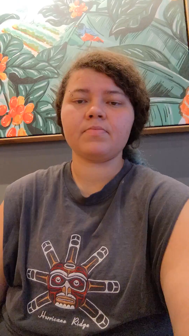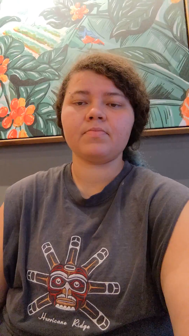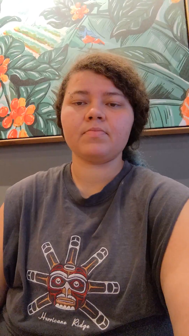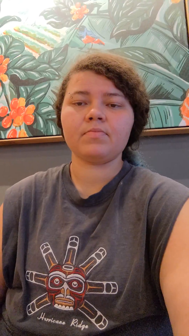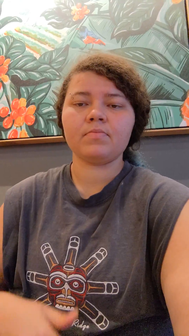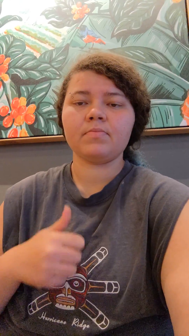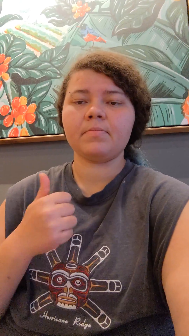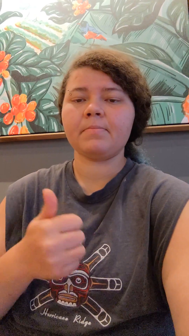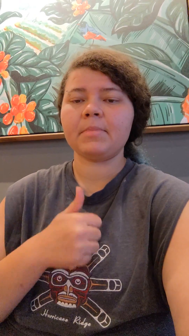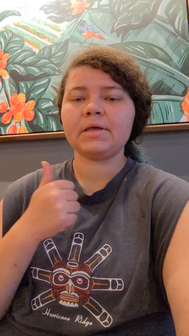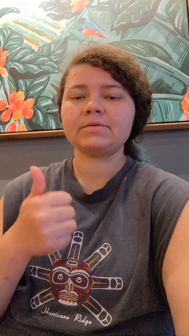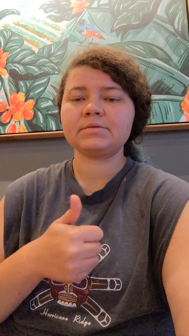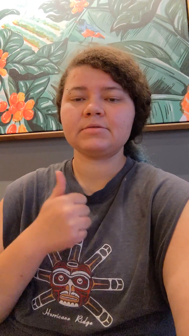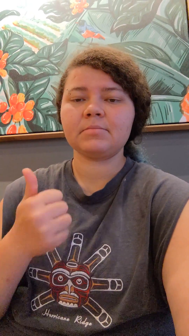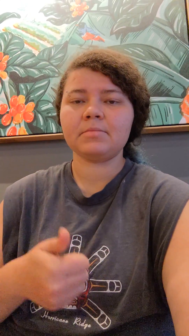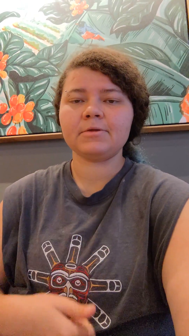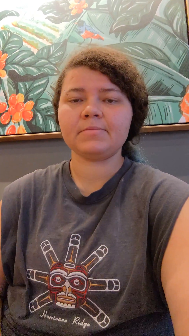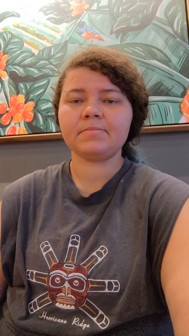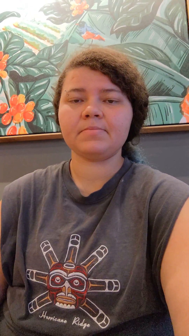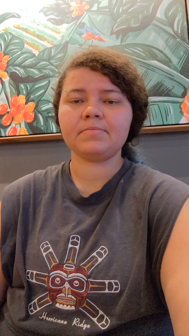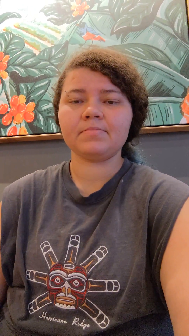basement